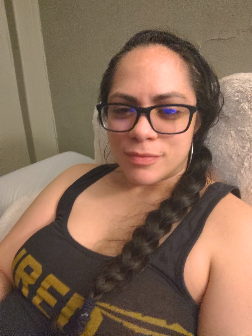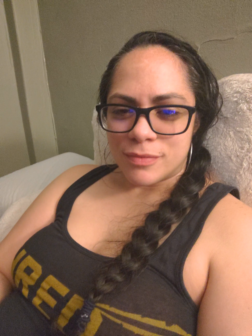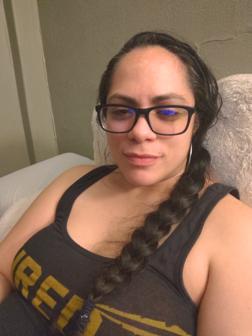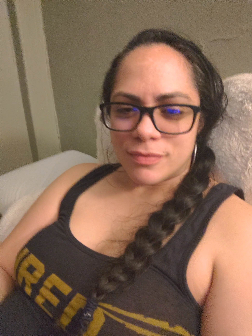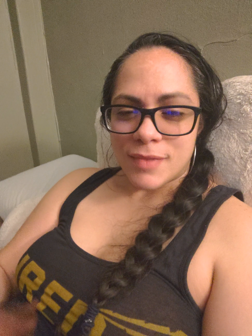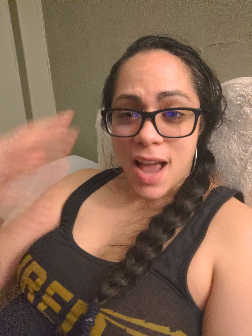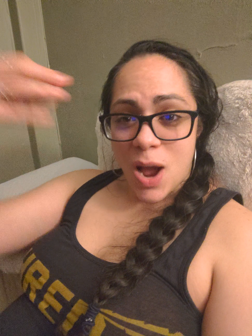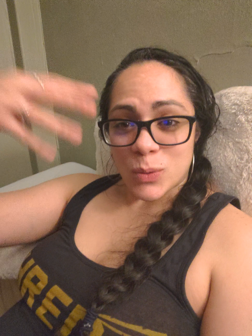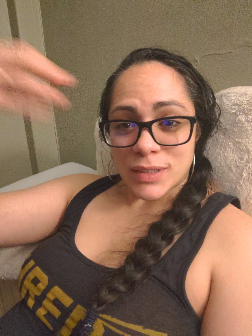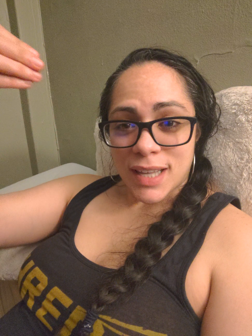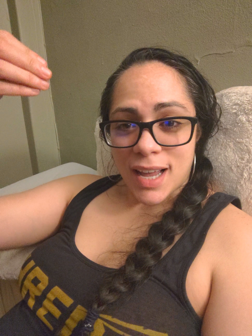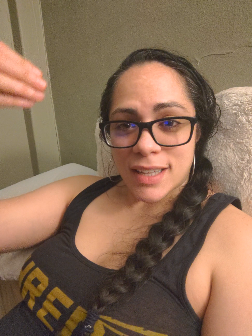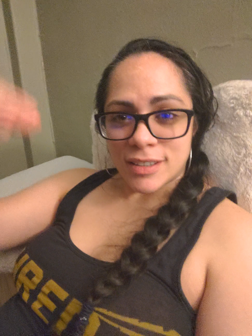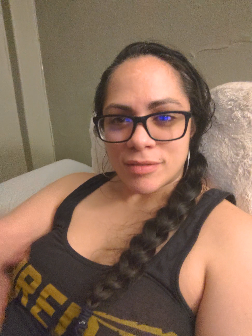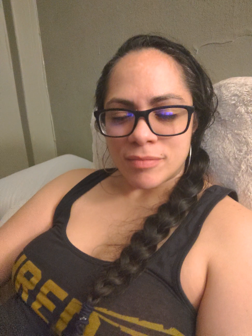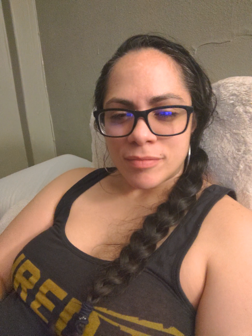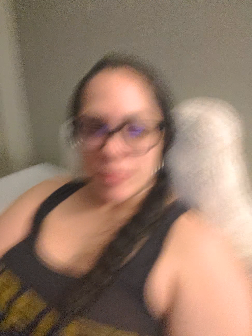outside